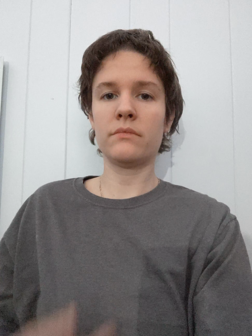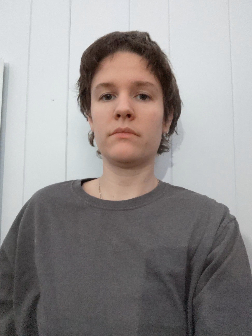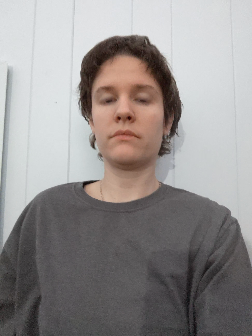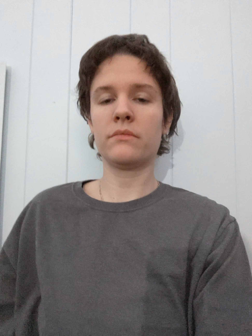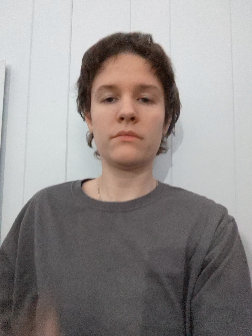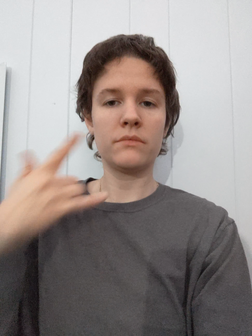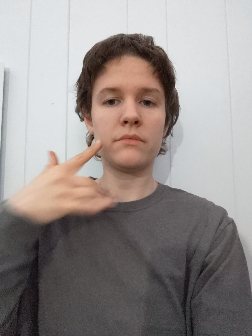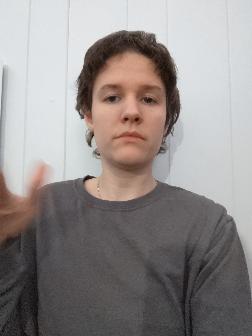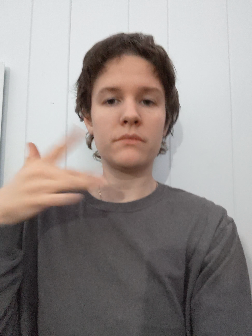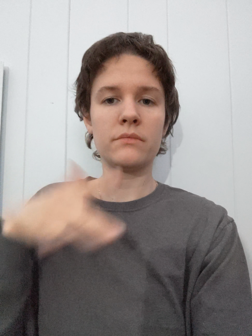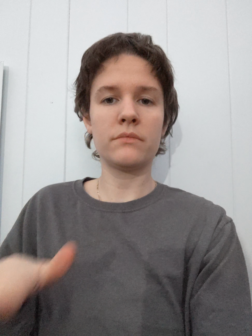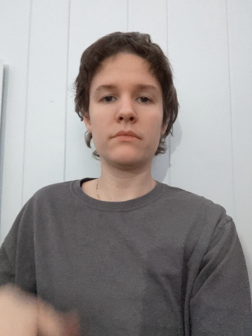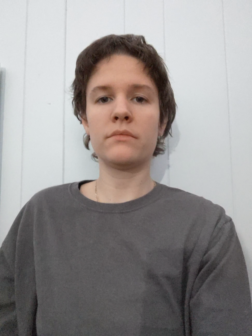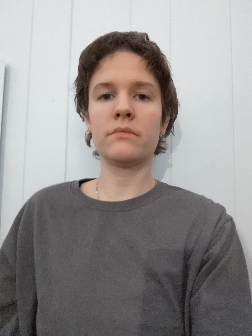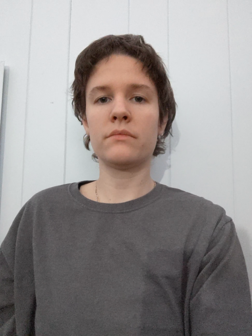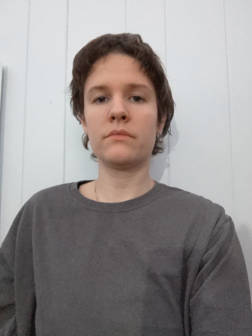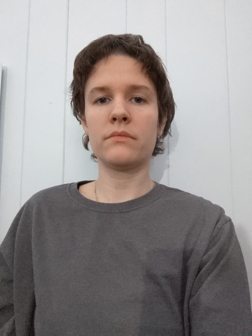noisy